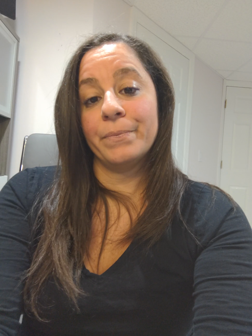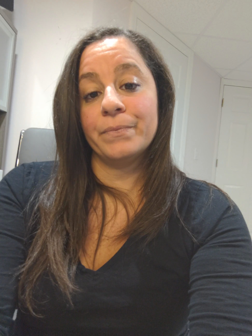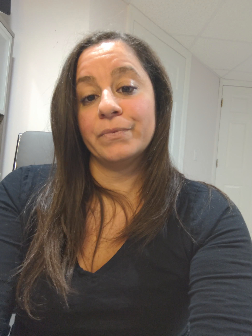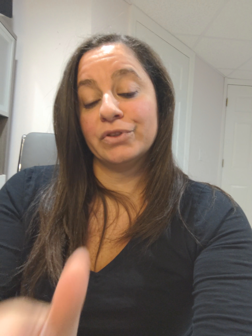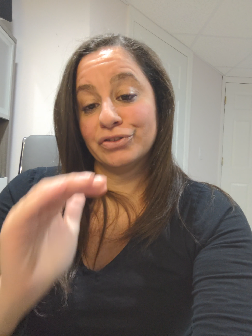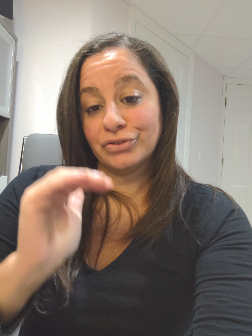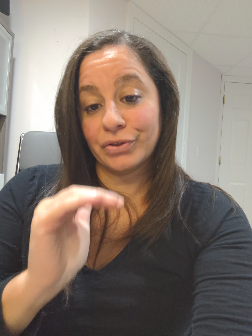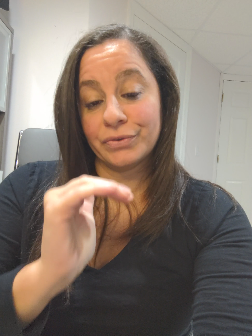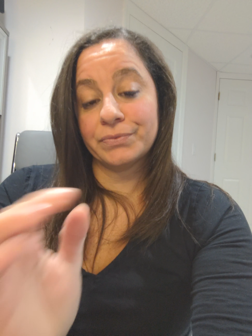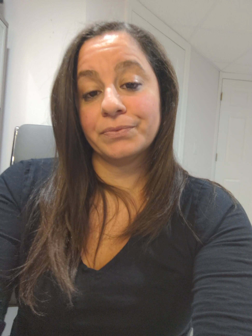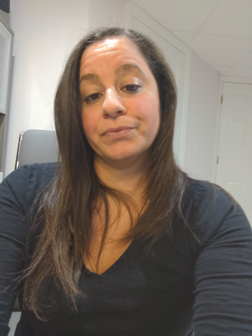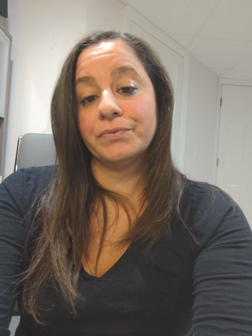child